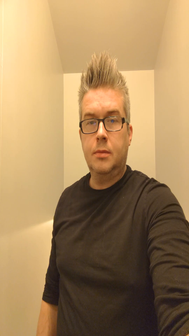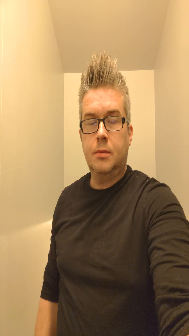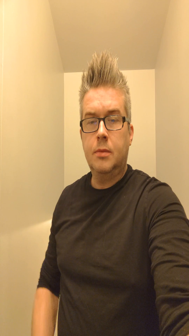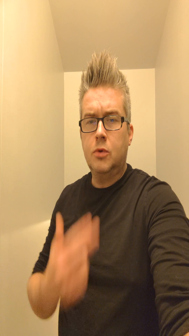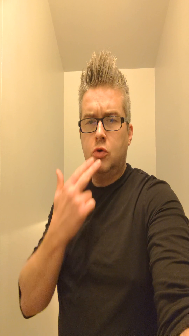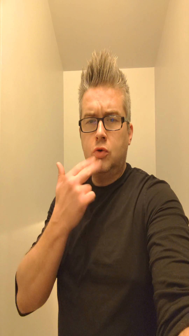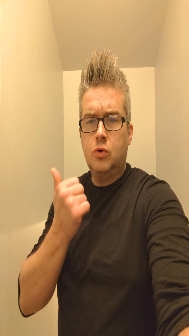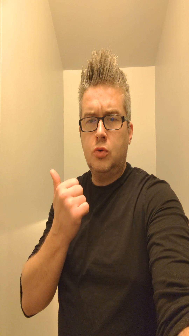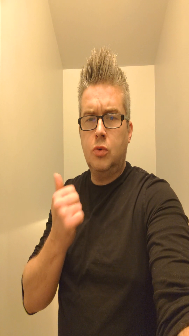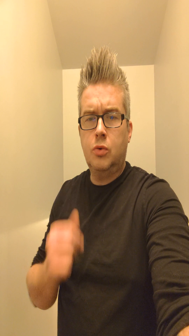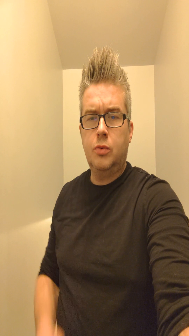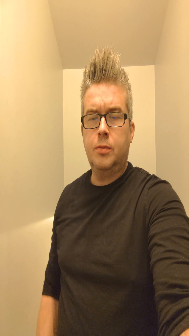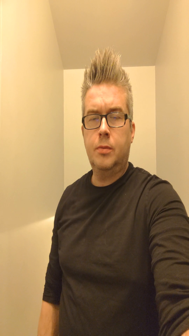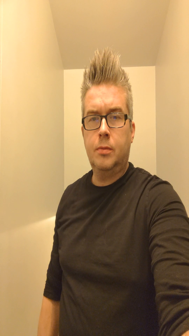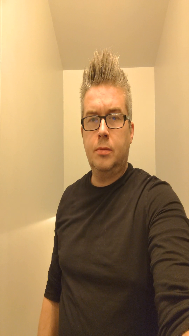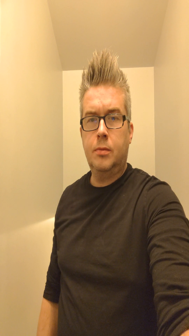cute